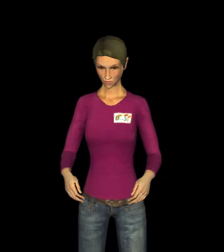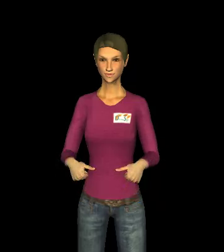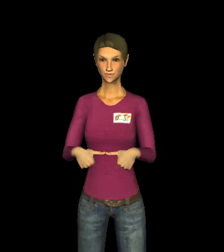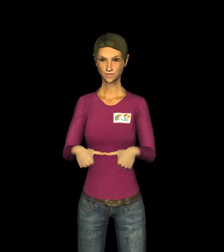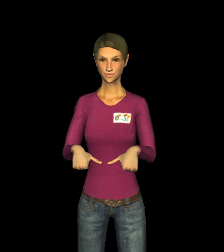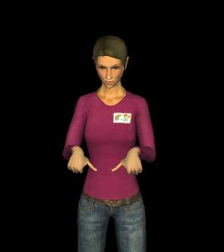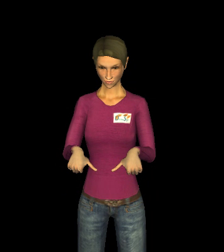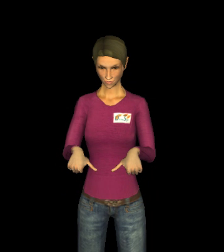يبقى